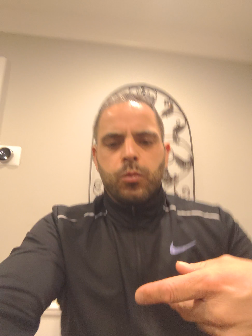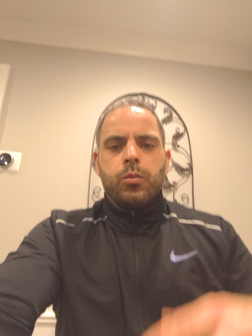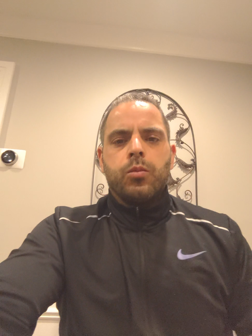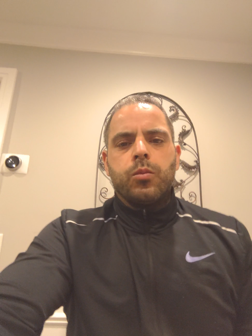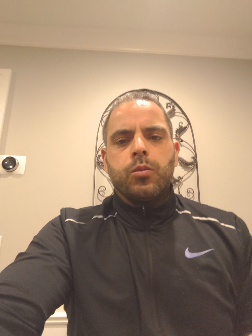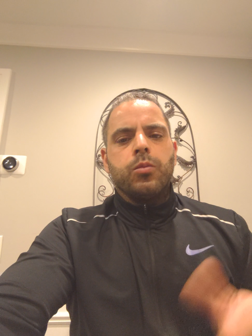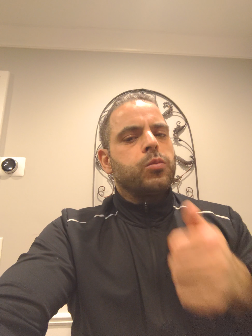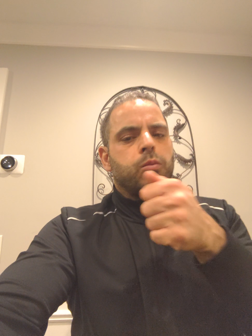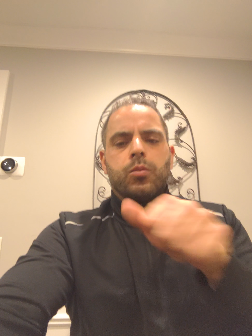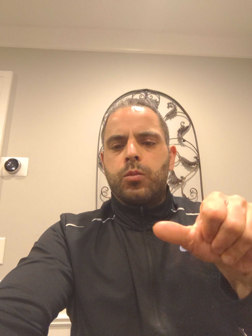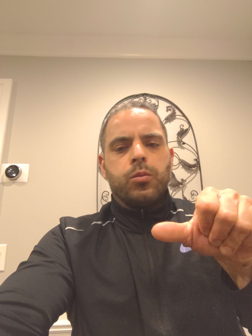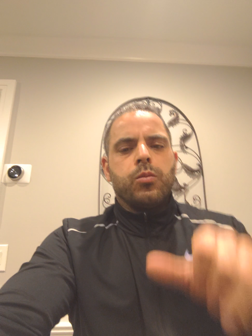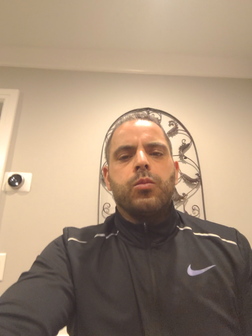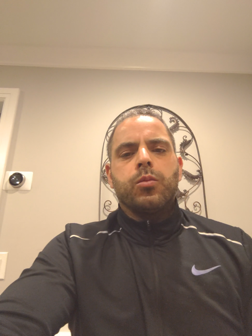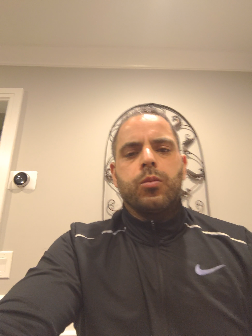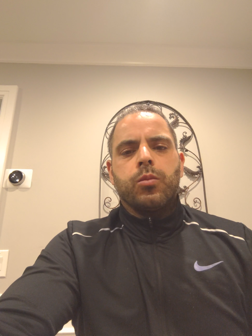any